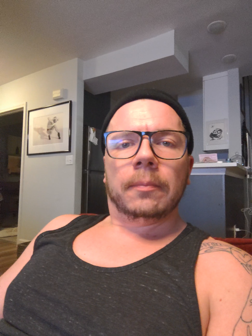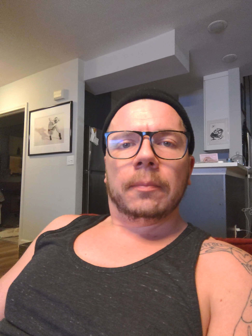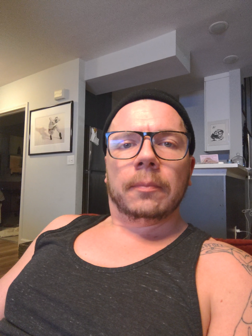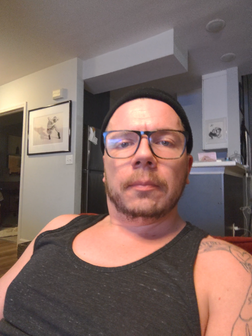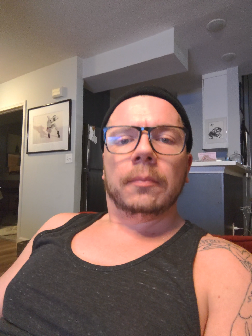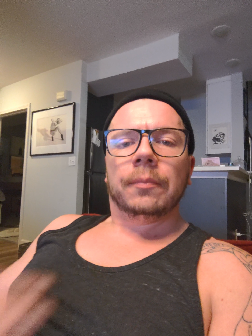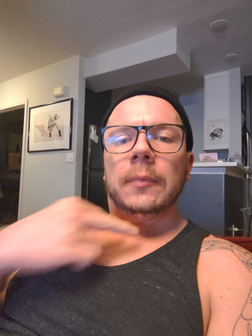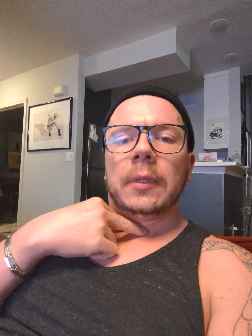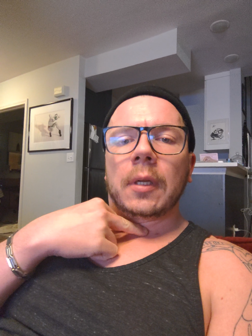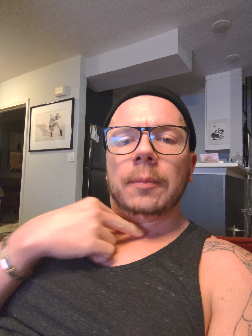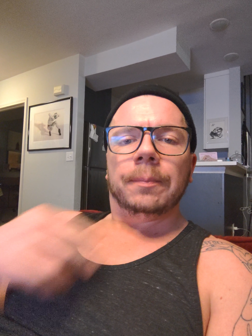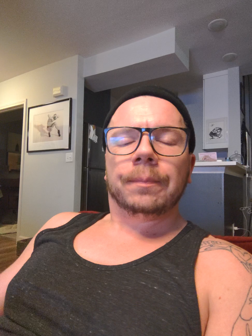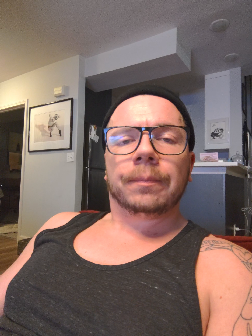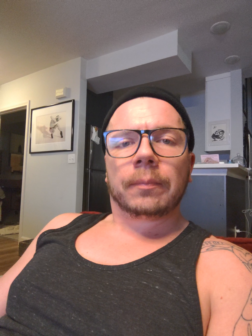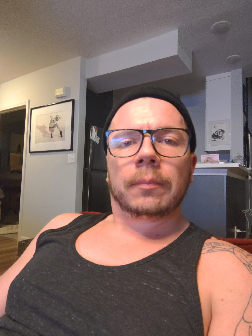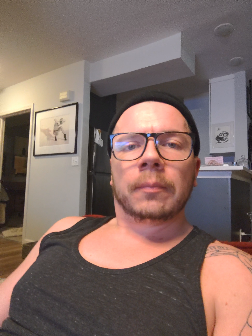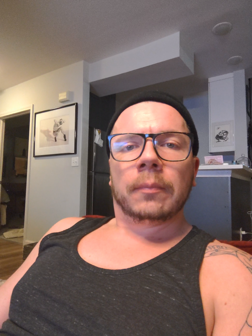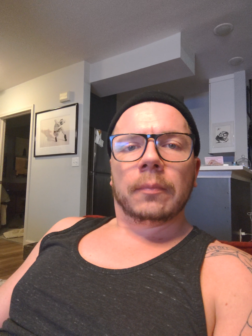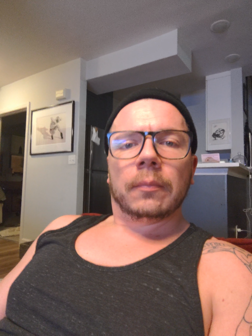stuck